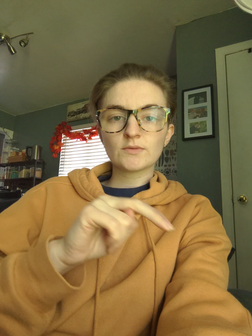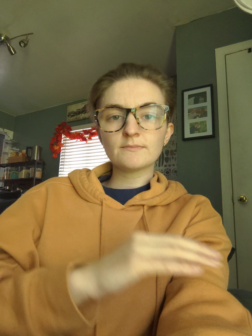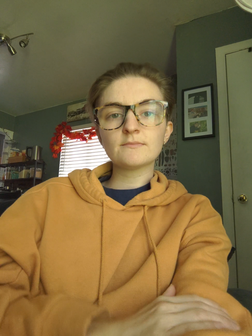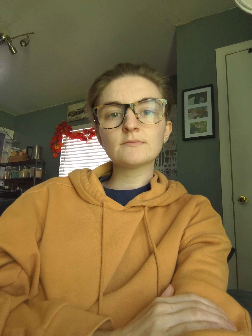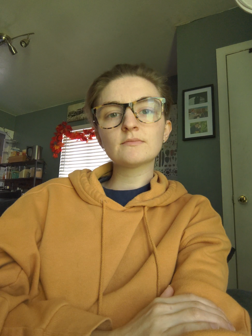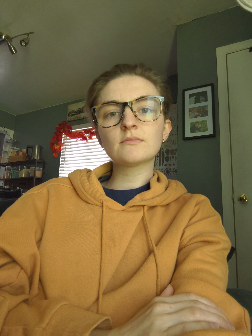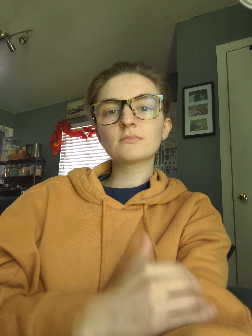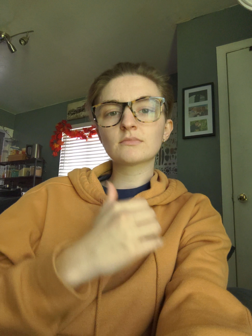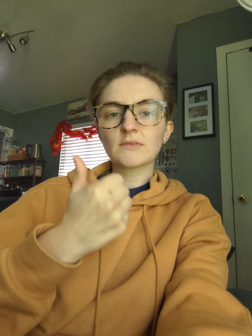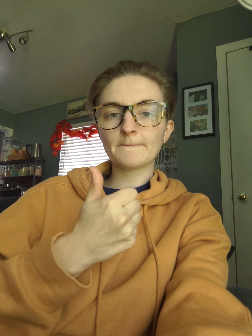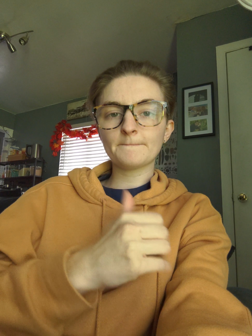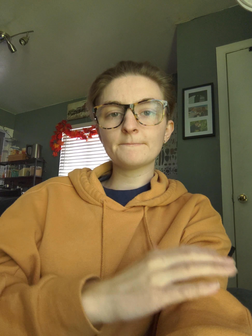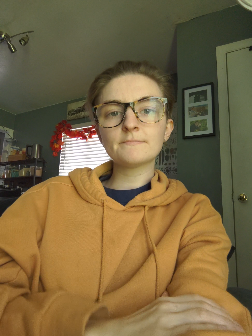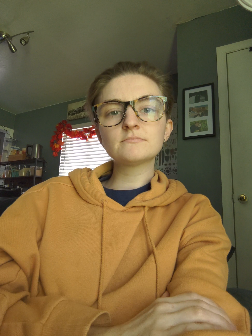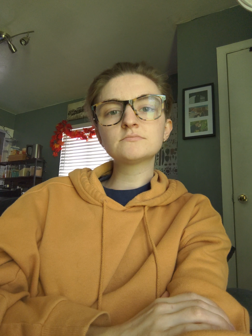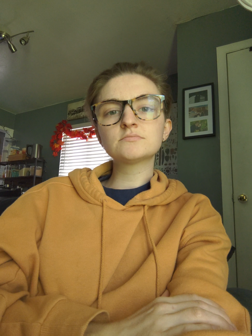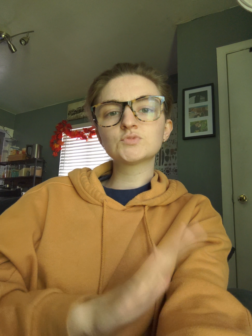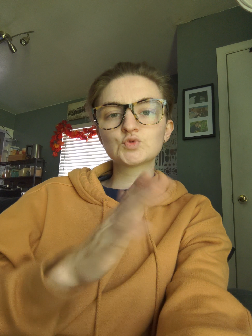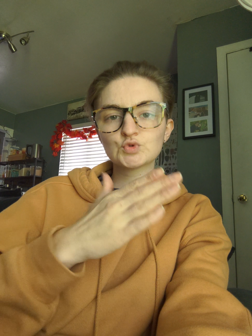game